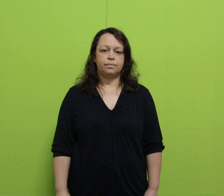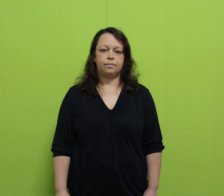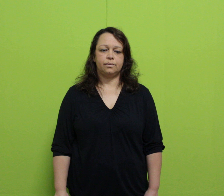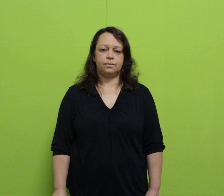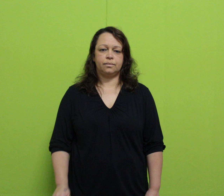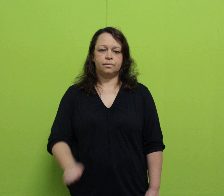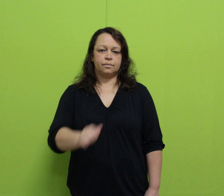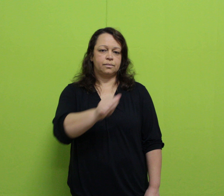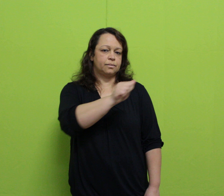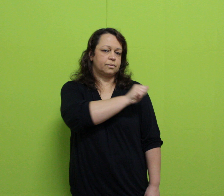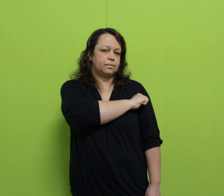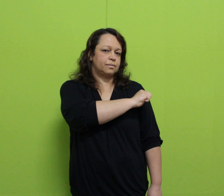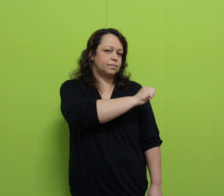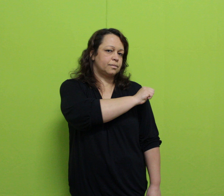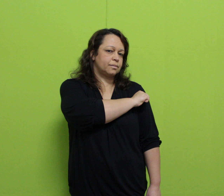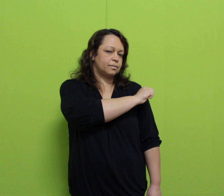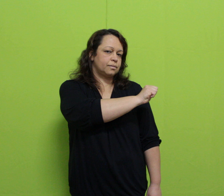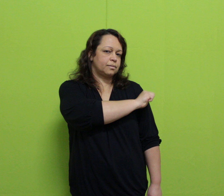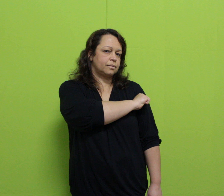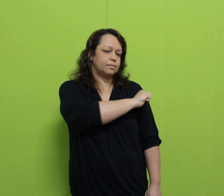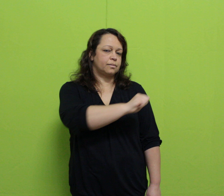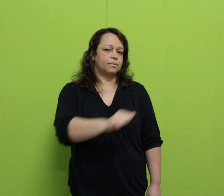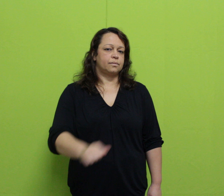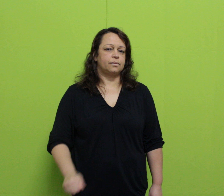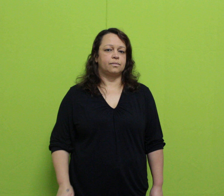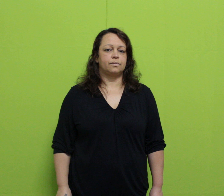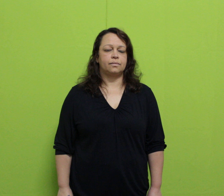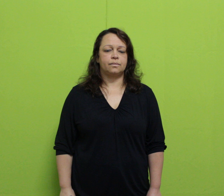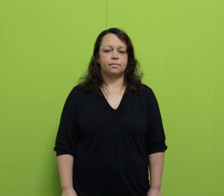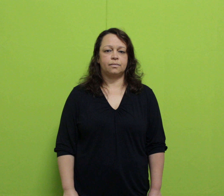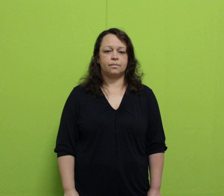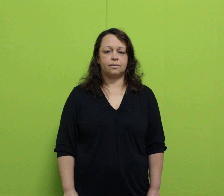aluno